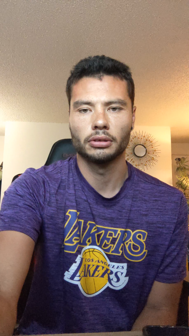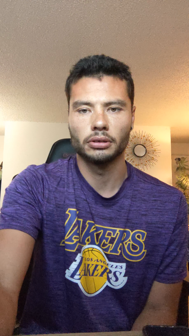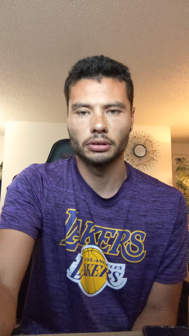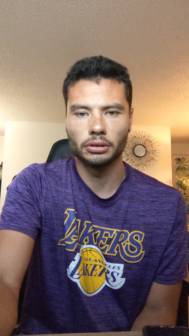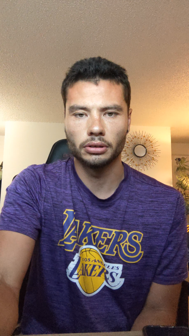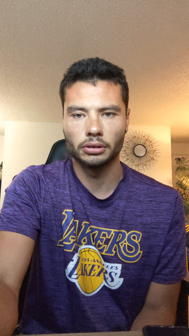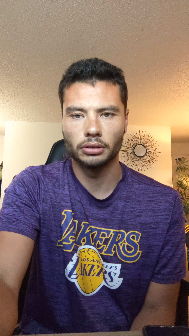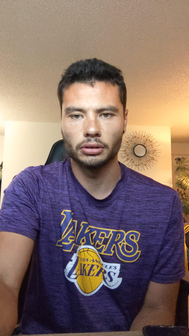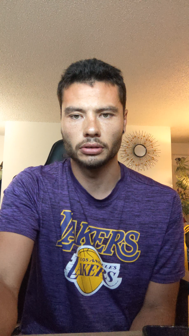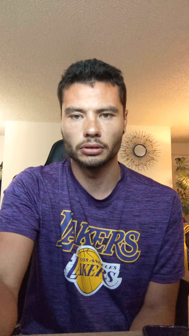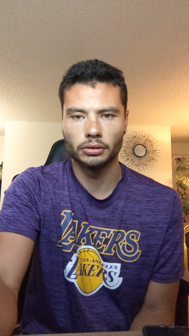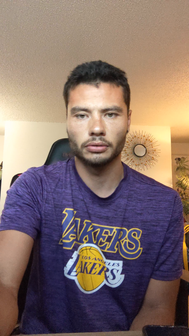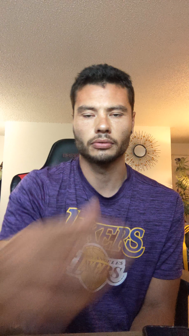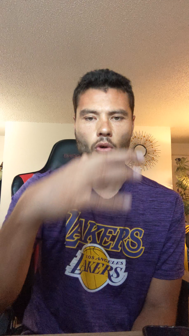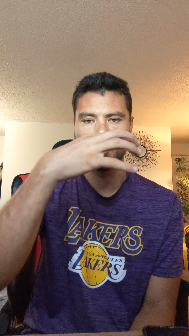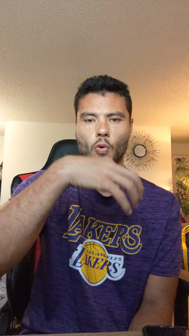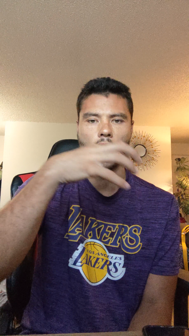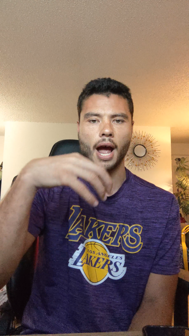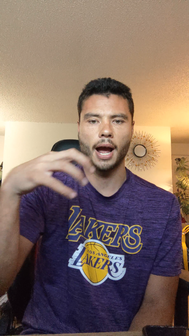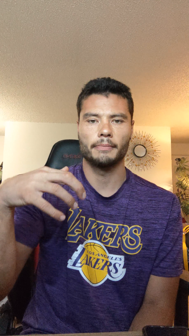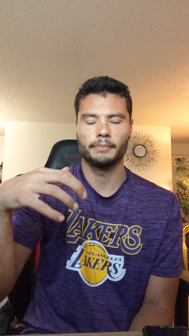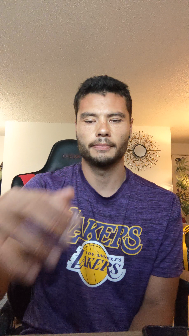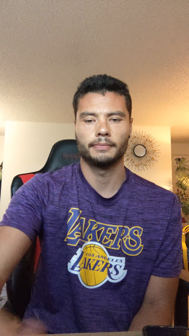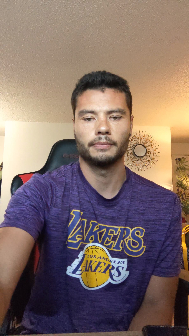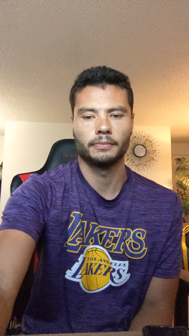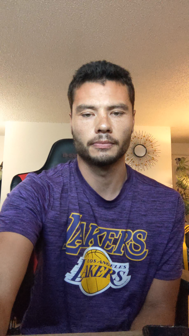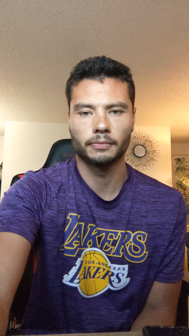grapes